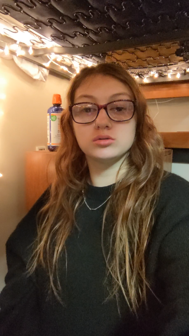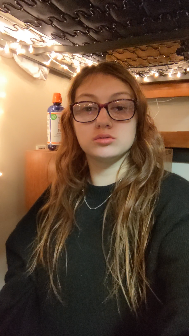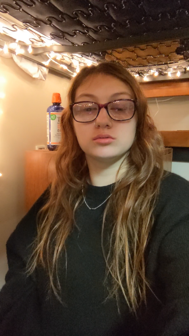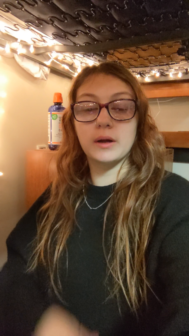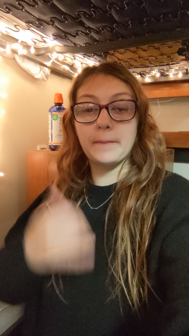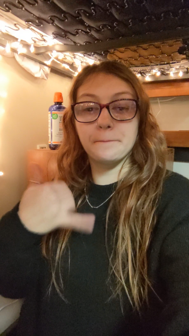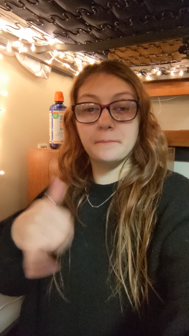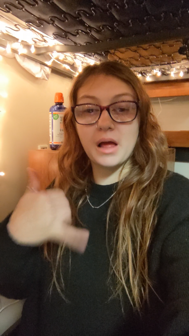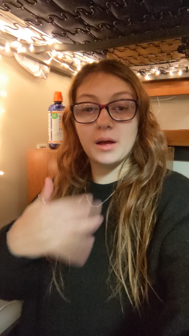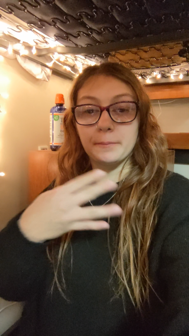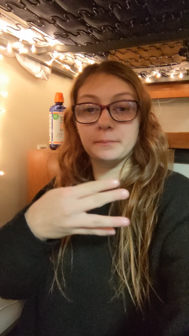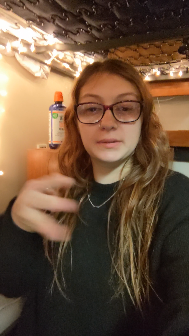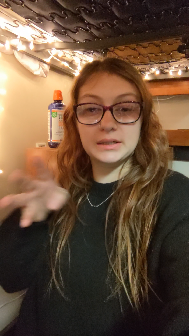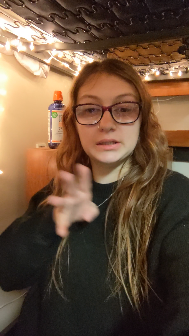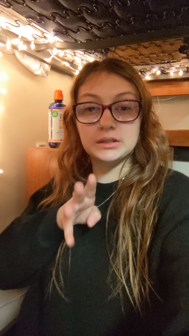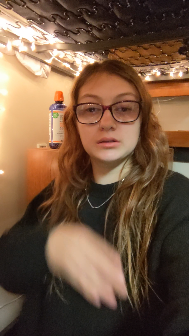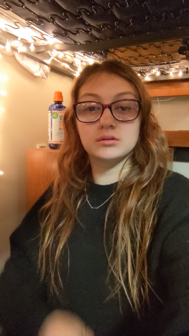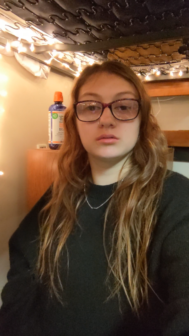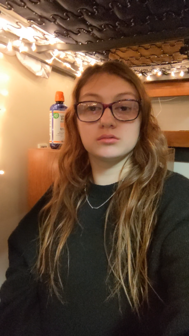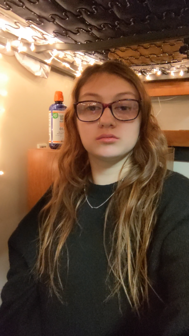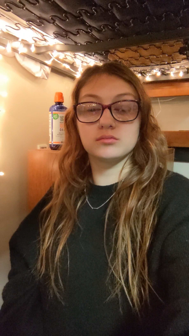playpen